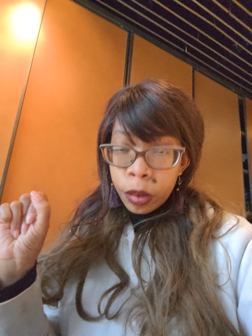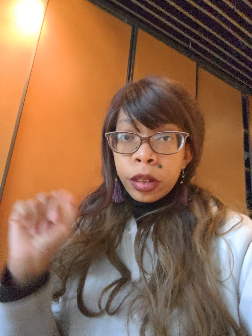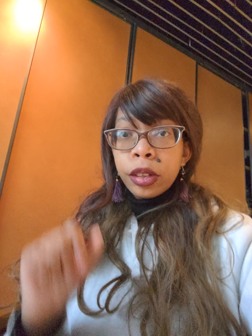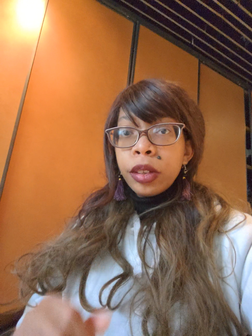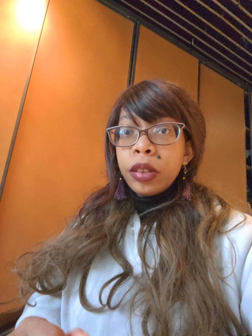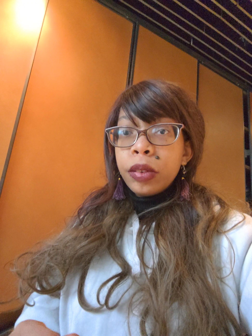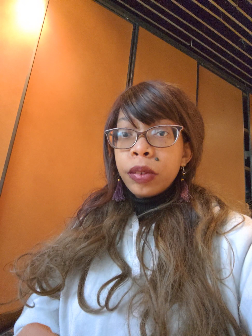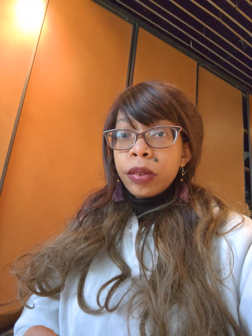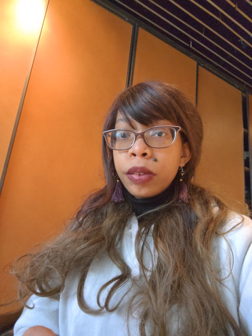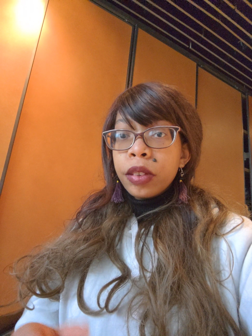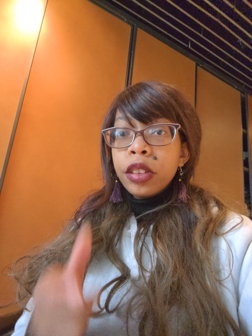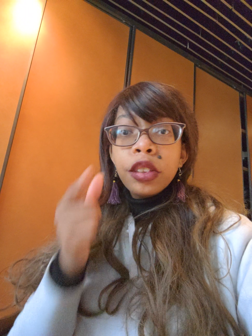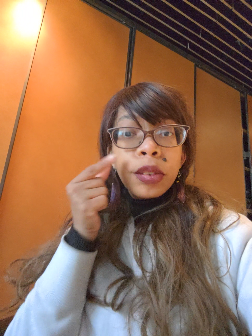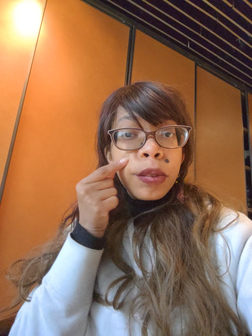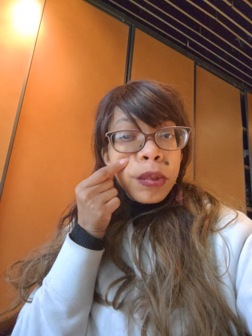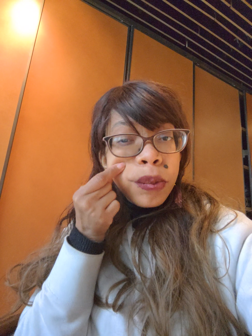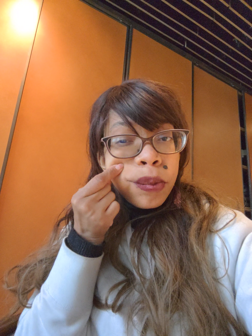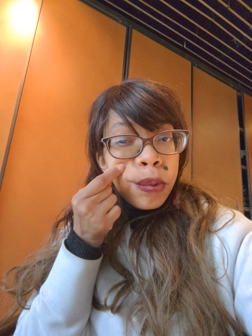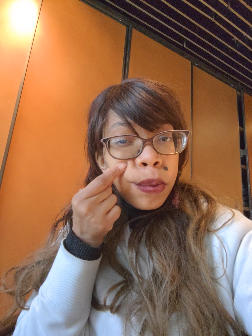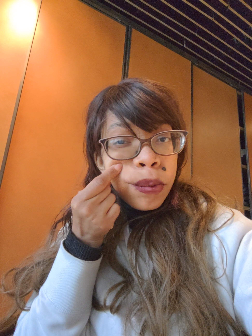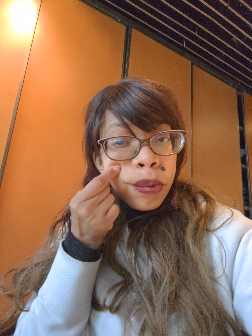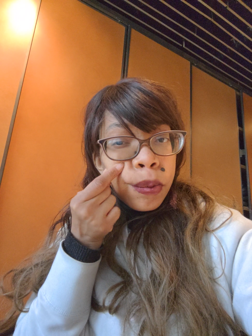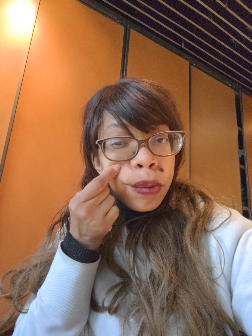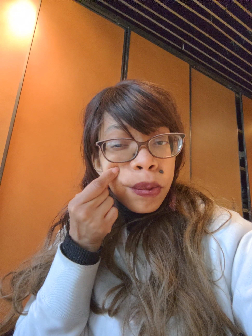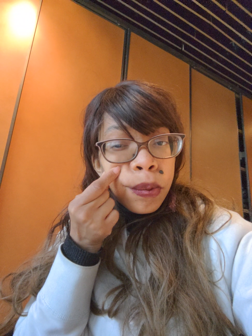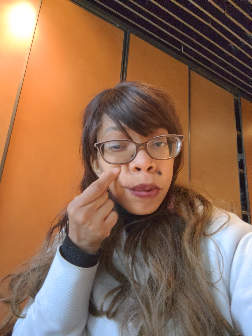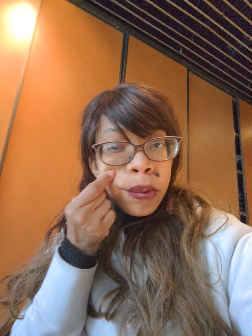cheek